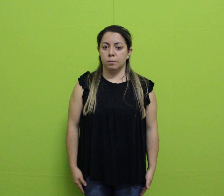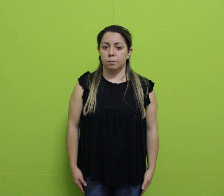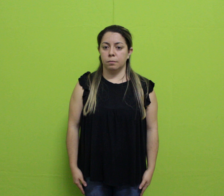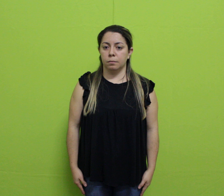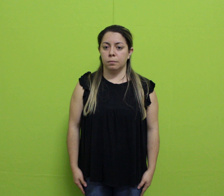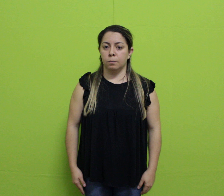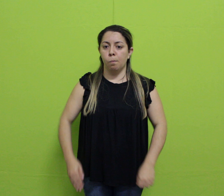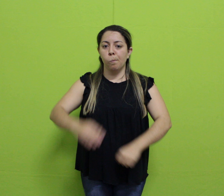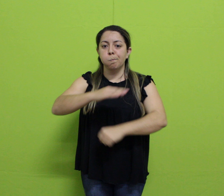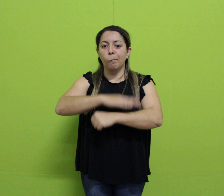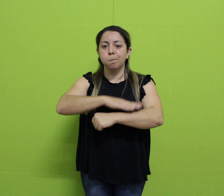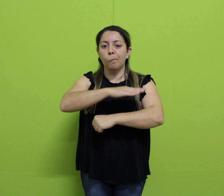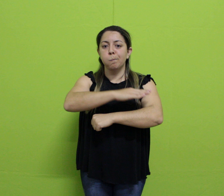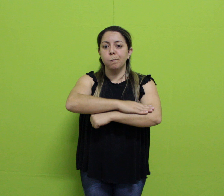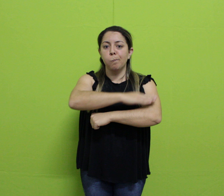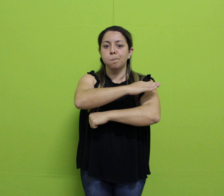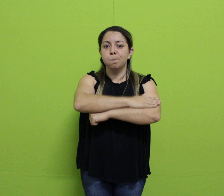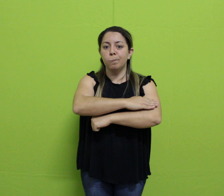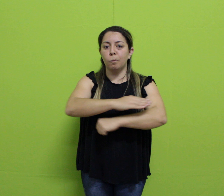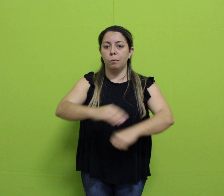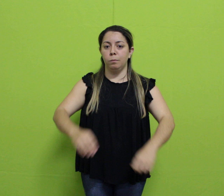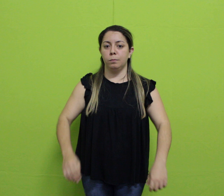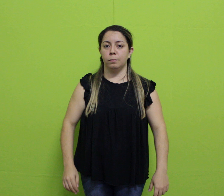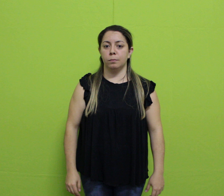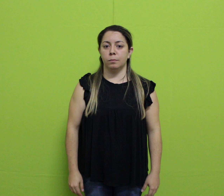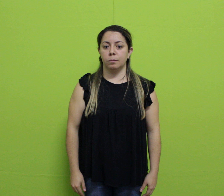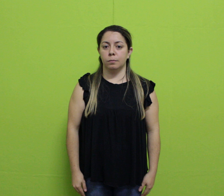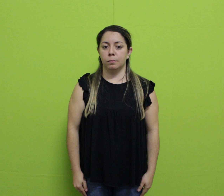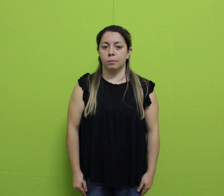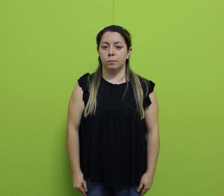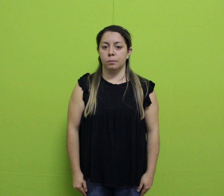sapo